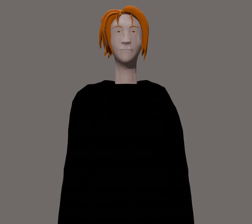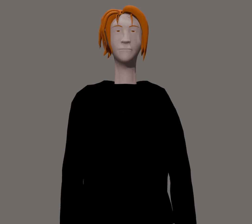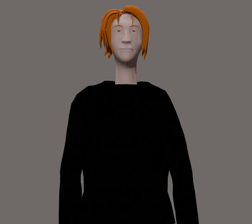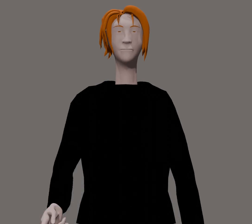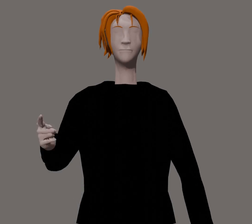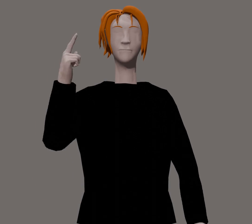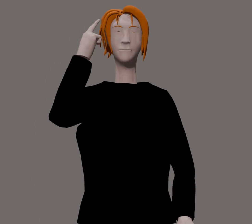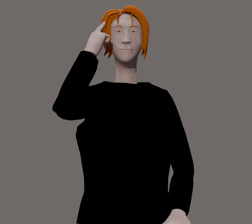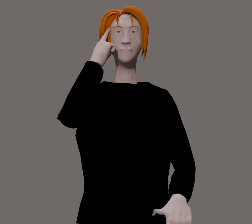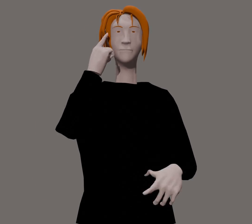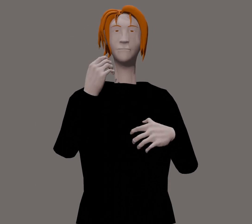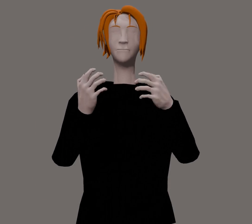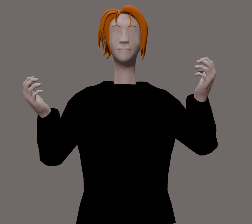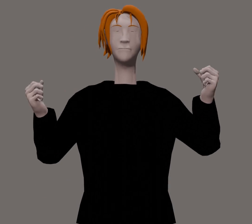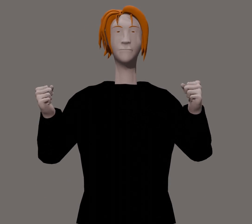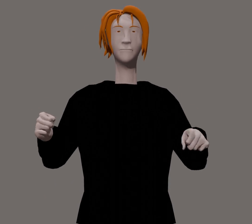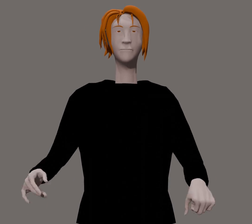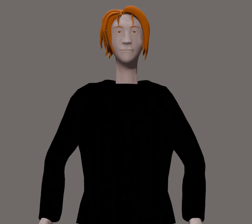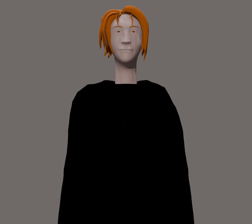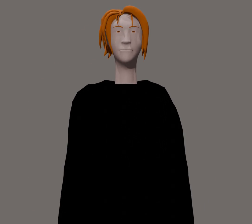Confidence